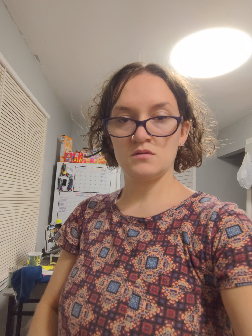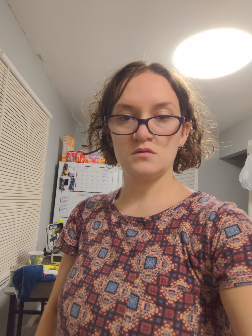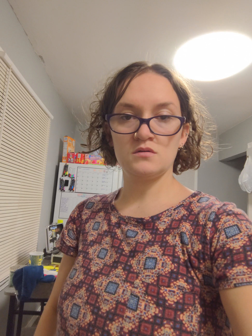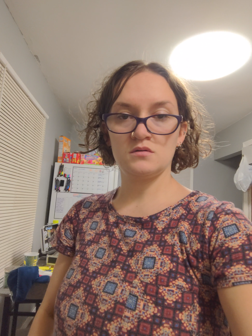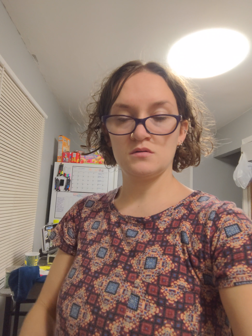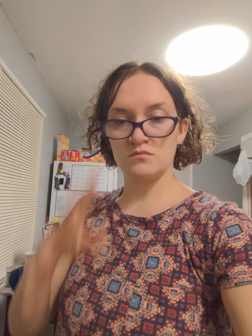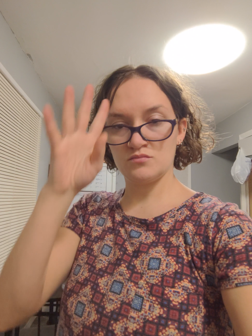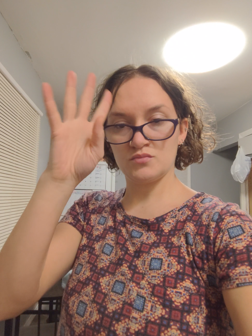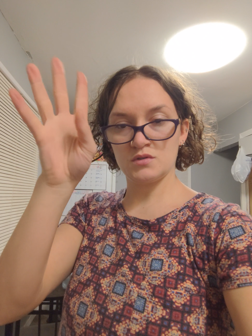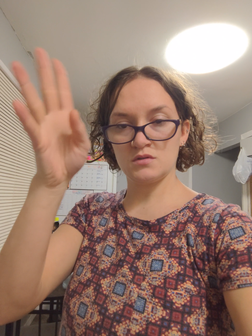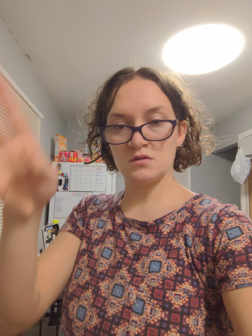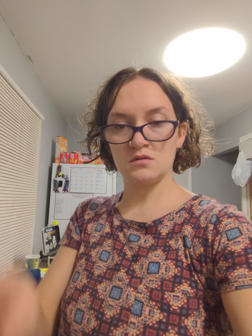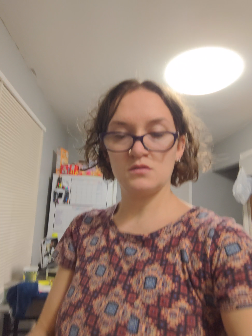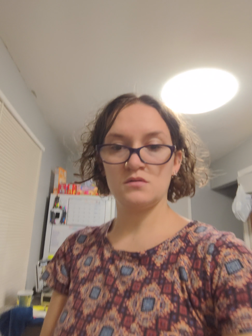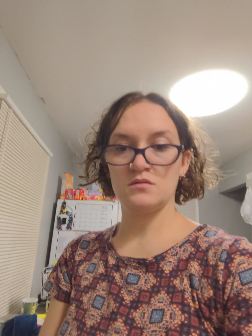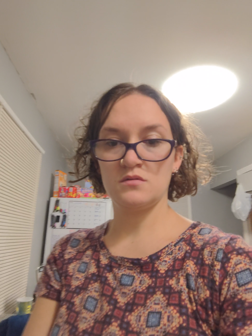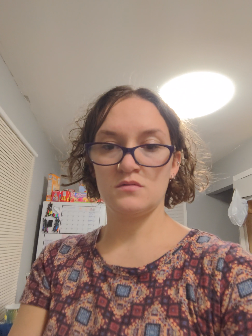pretend